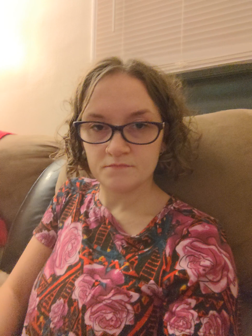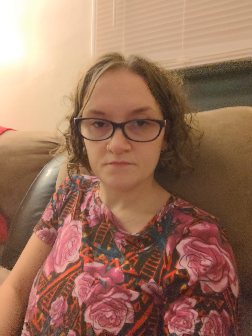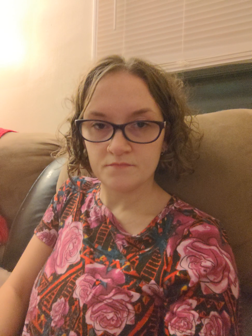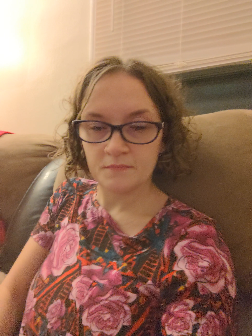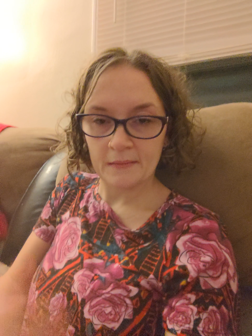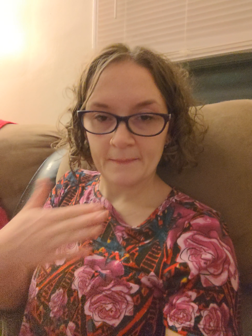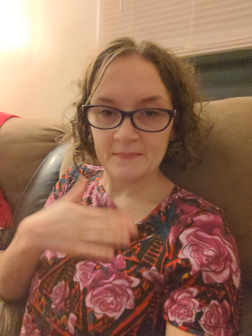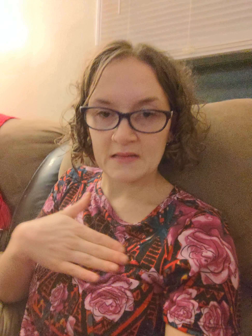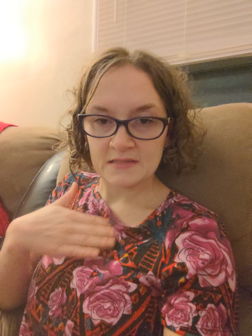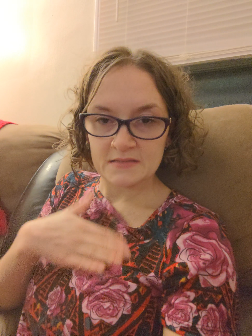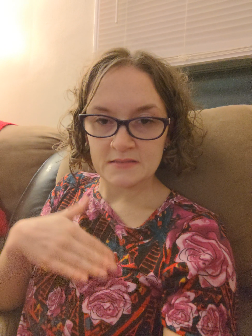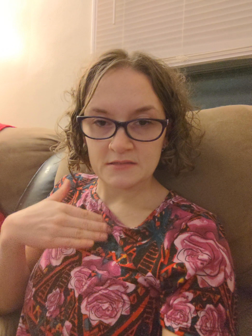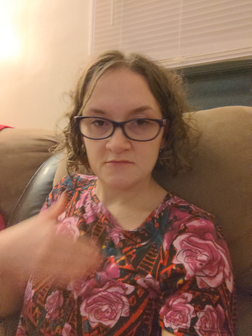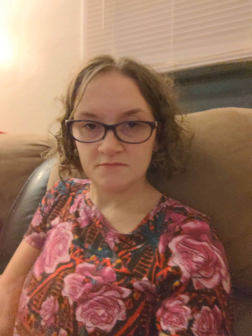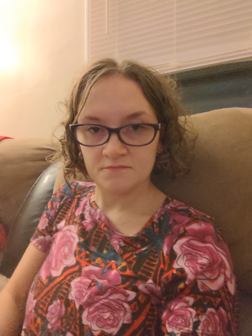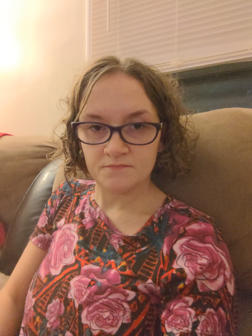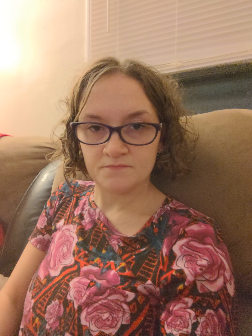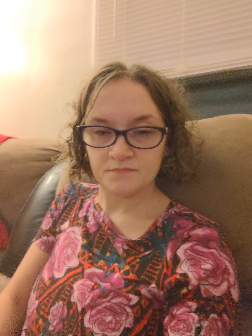please